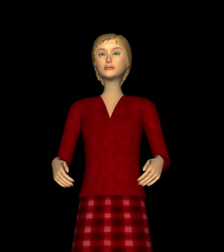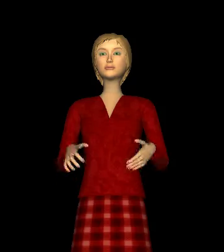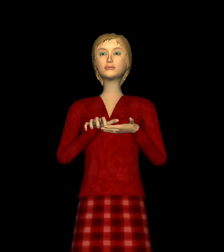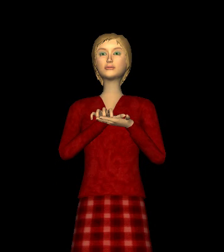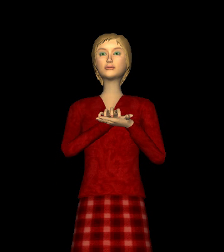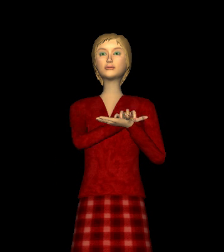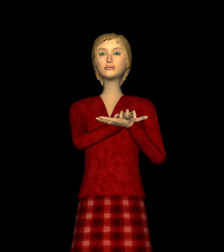بخيل